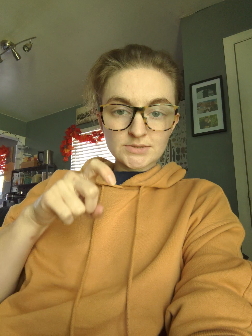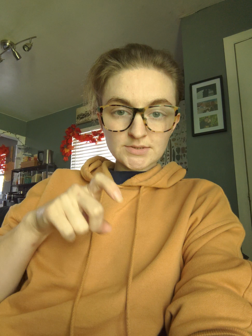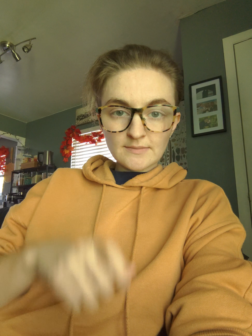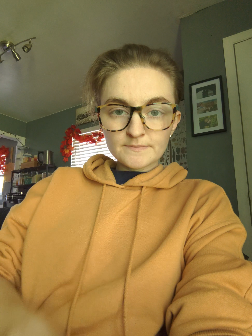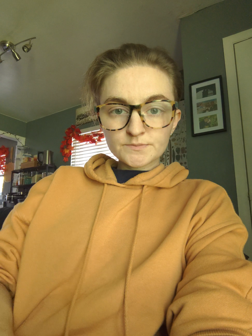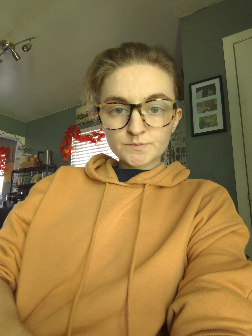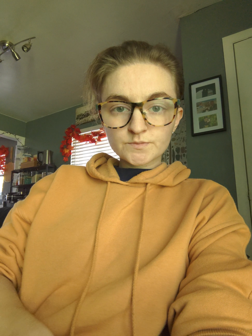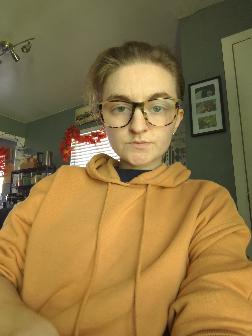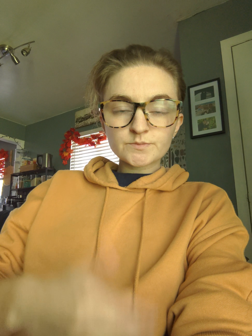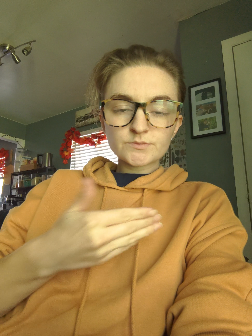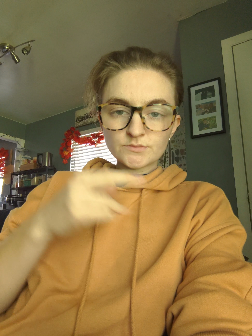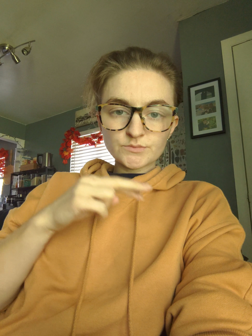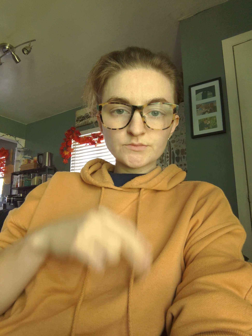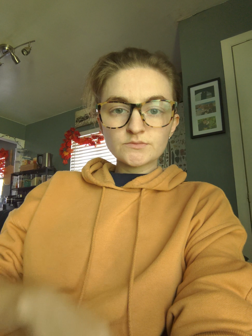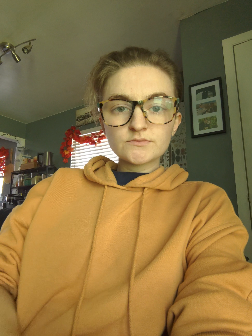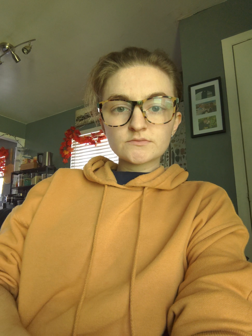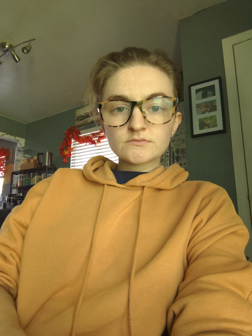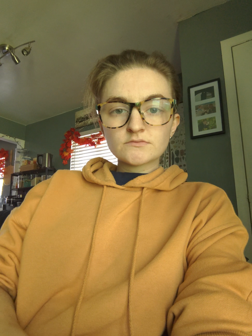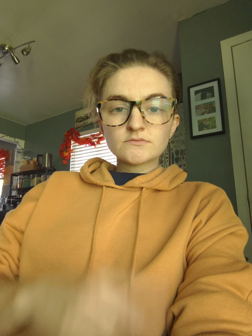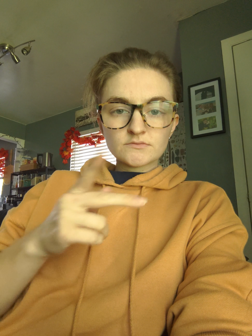babysitter